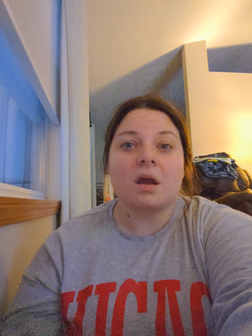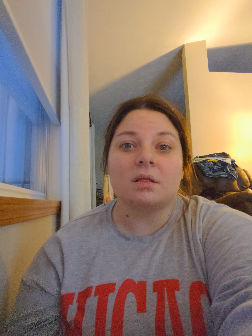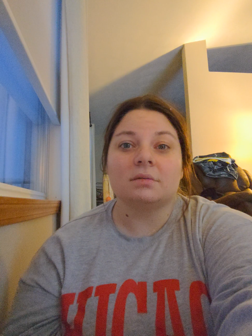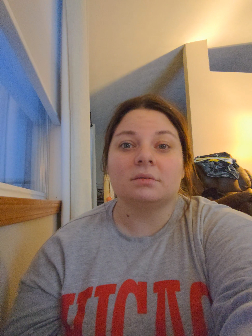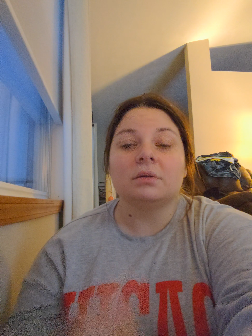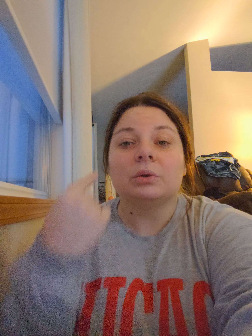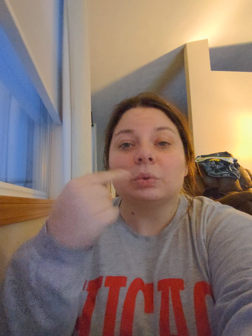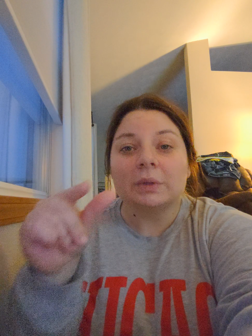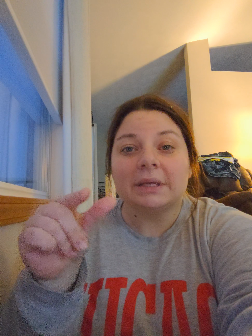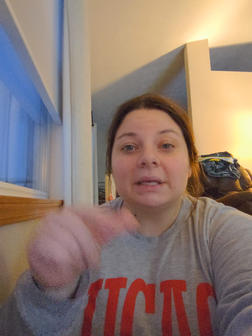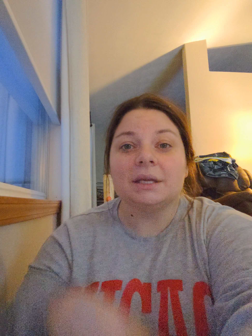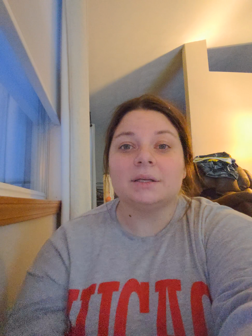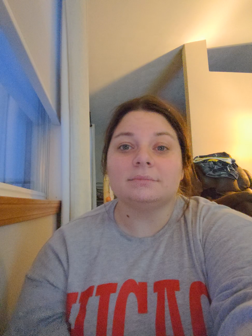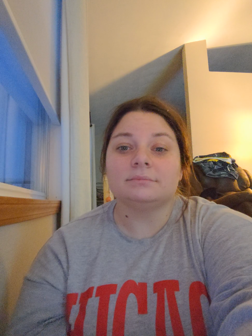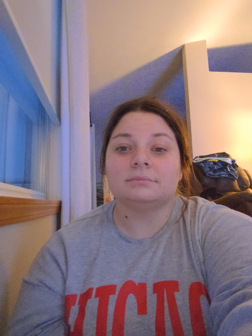green